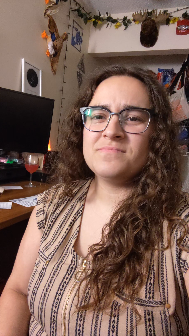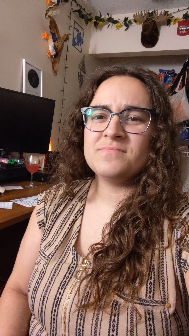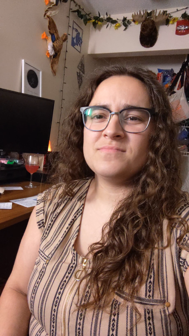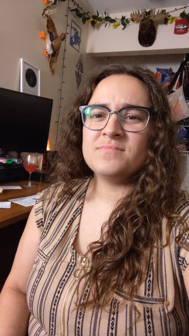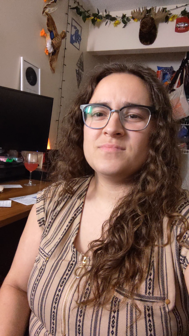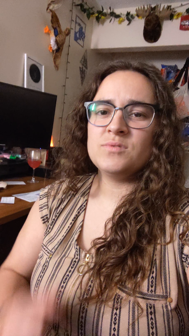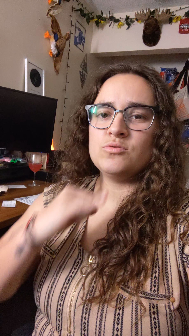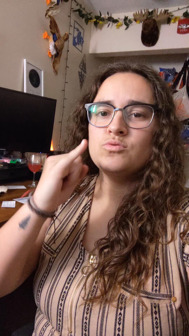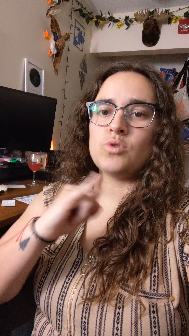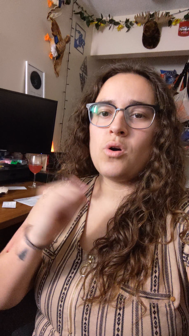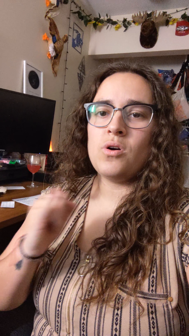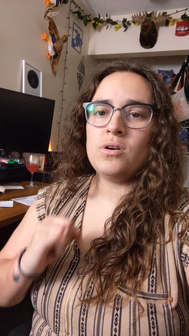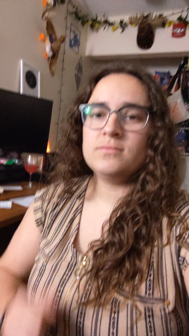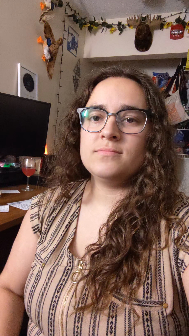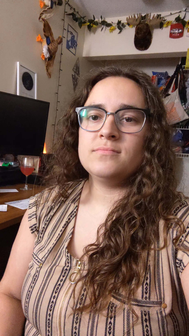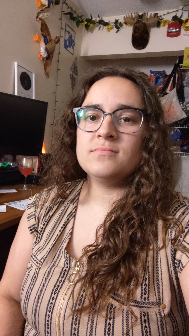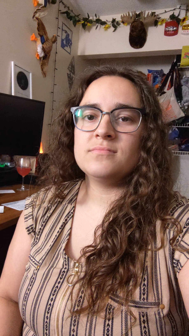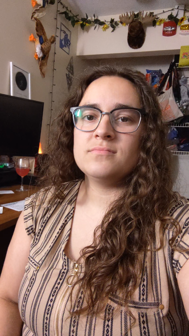draw